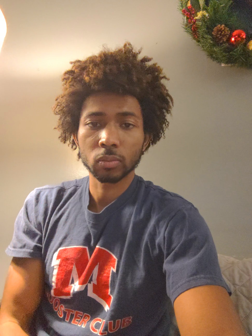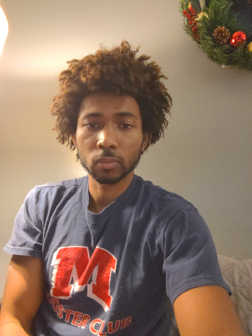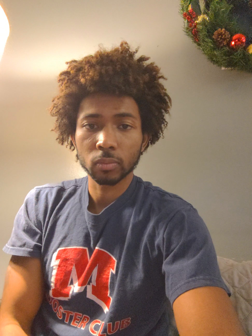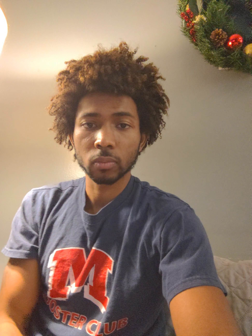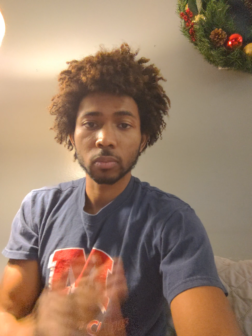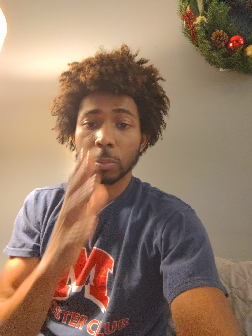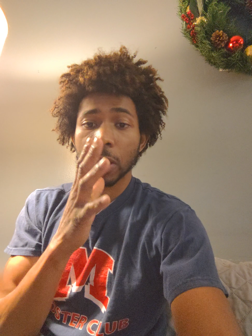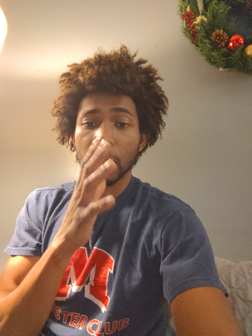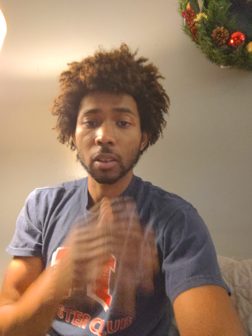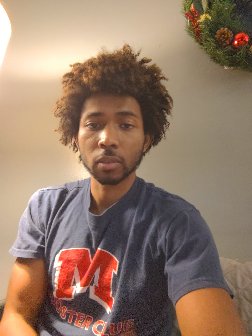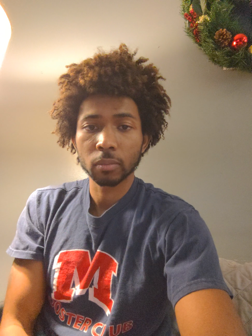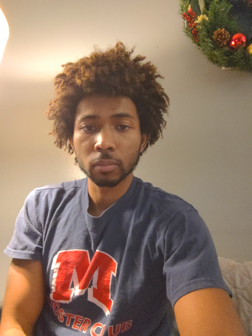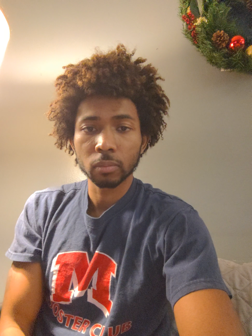mom